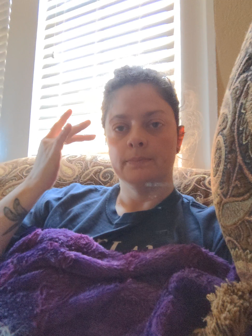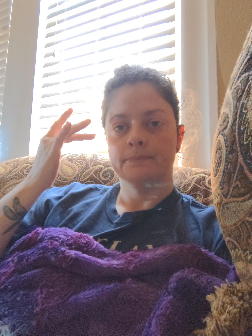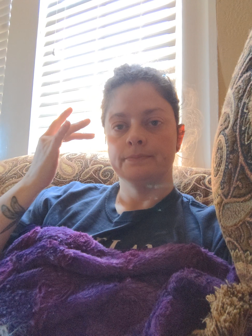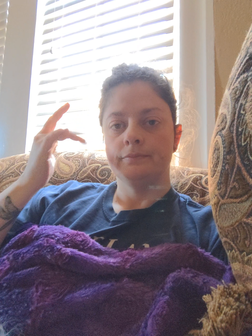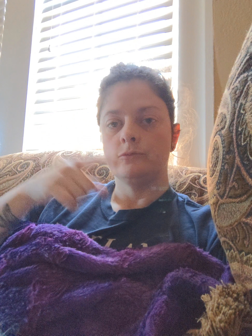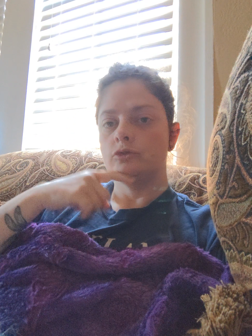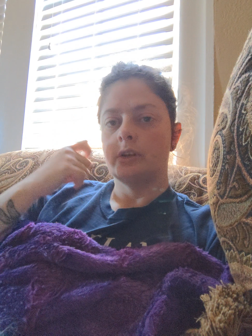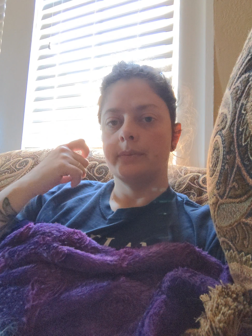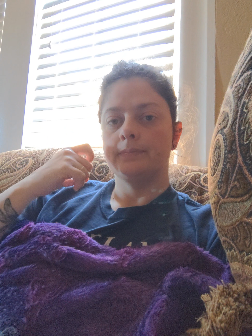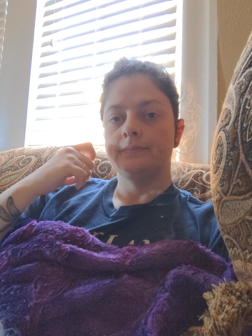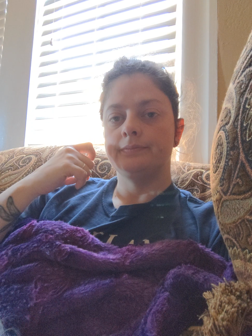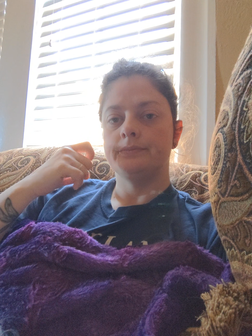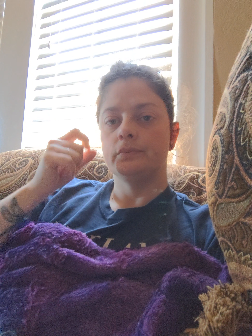dry